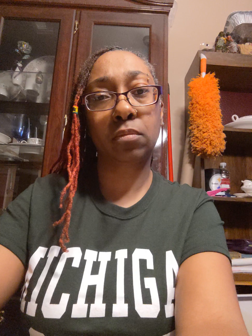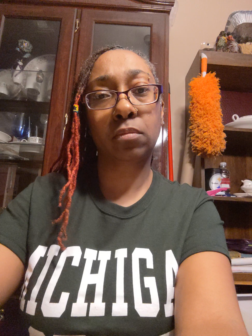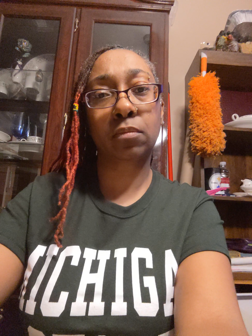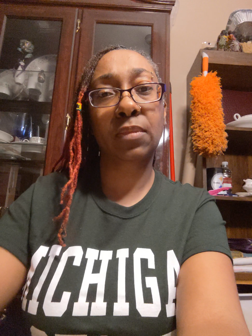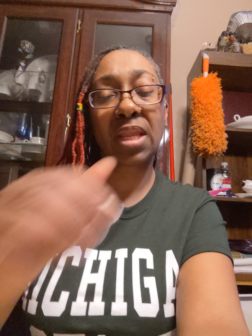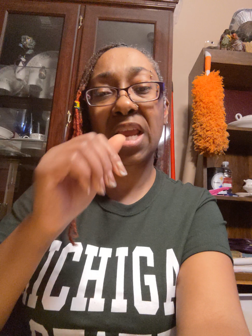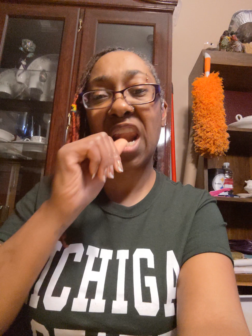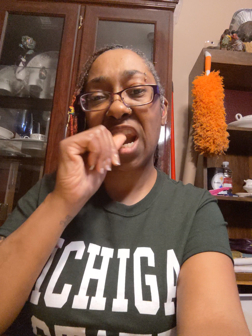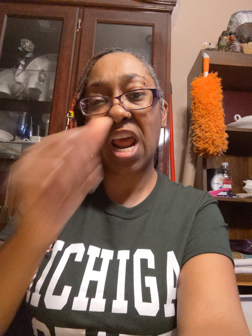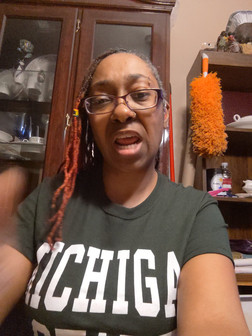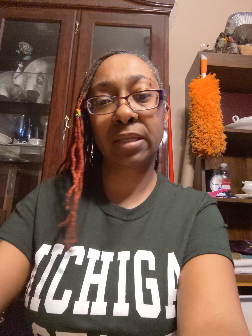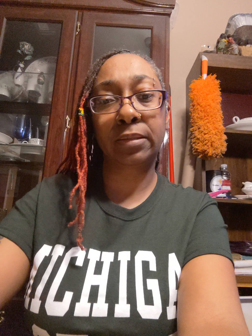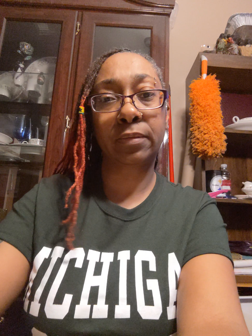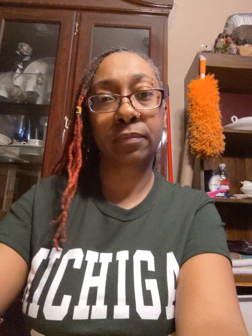nuts